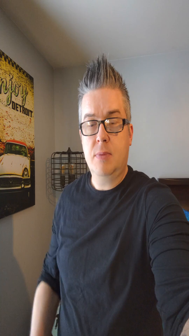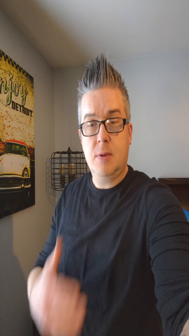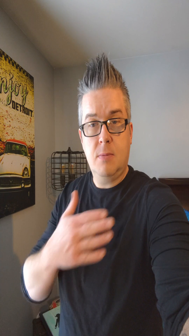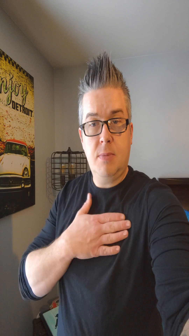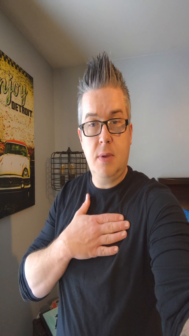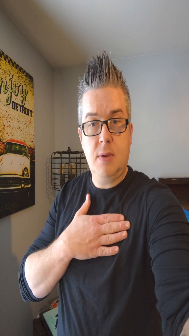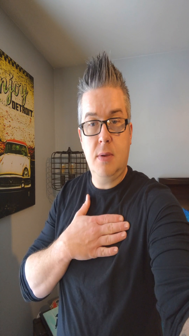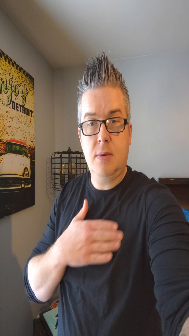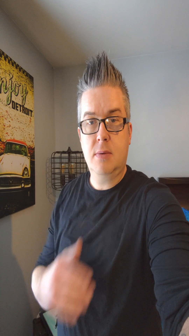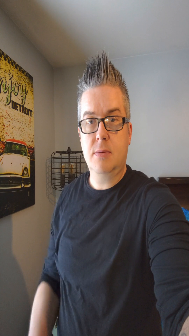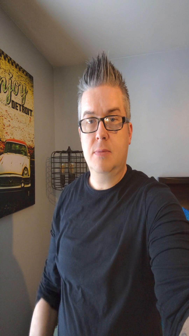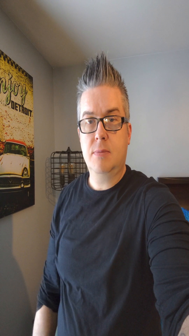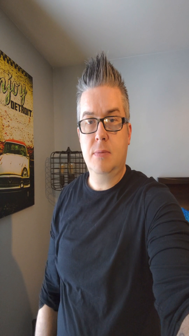my